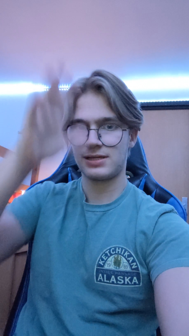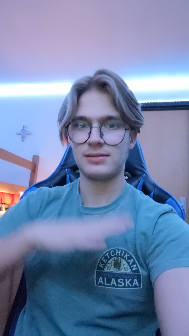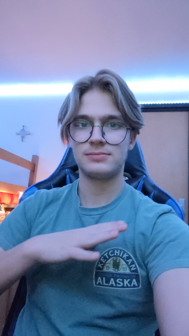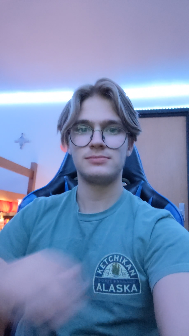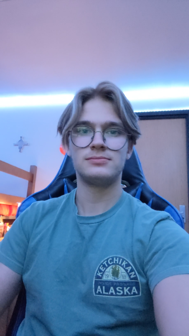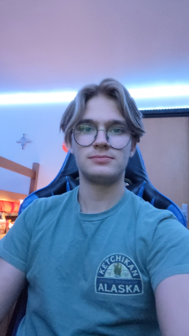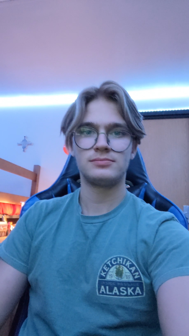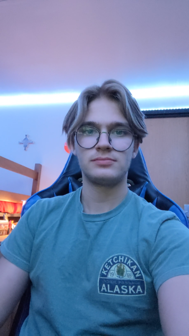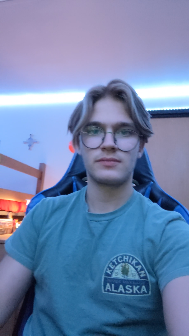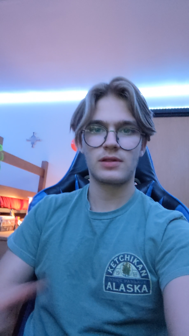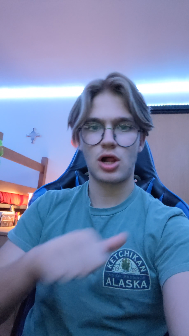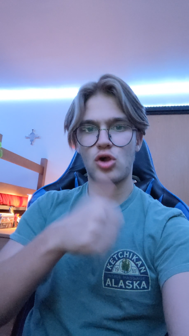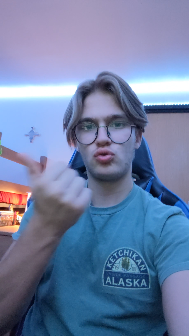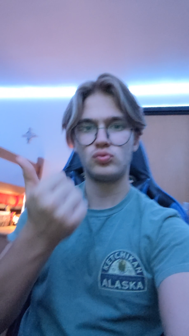other